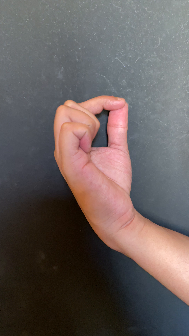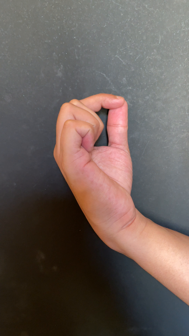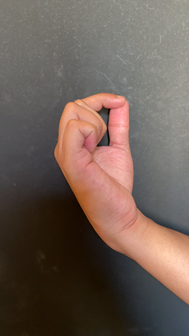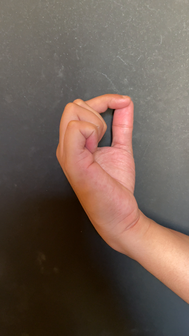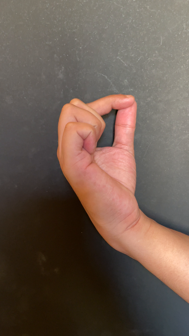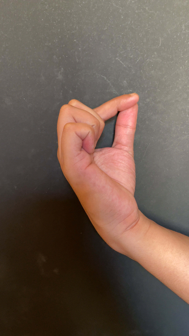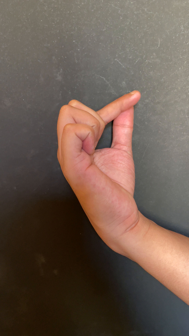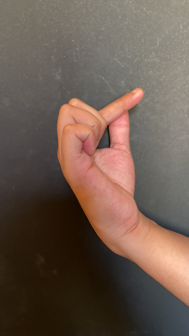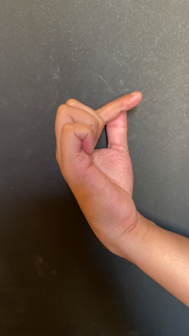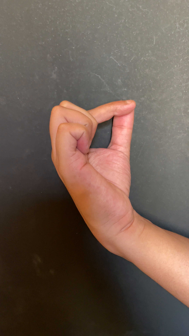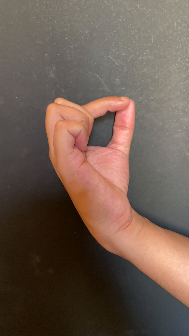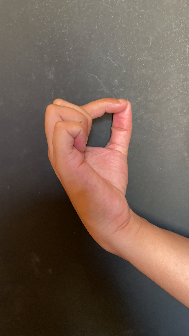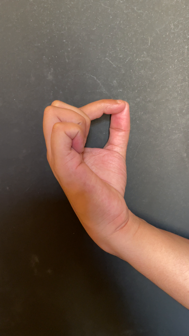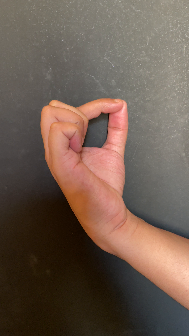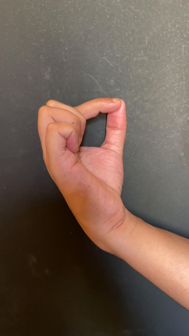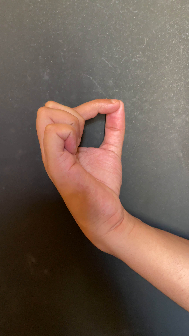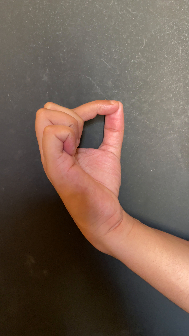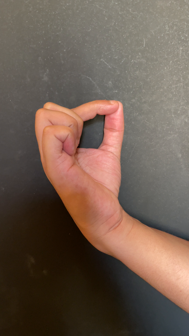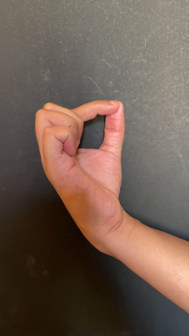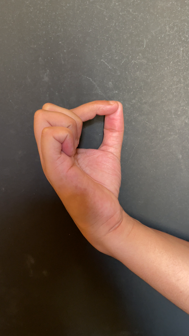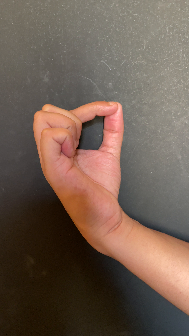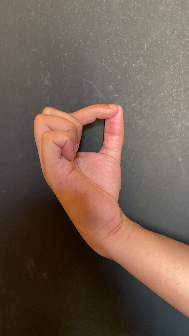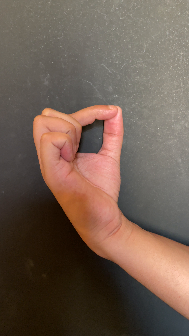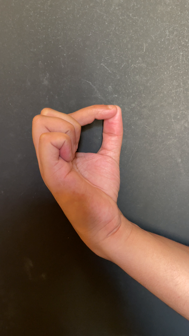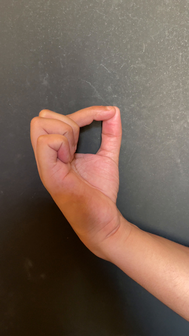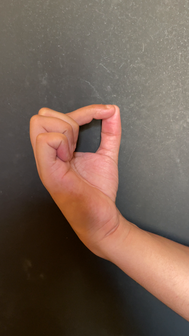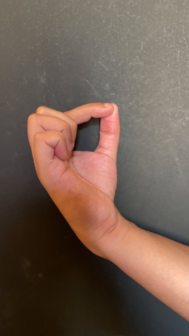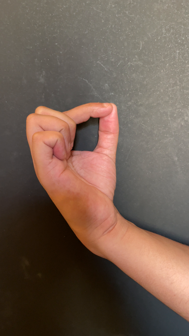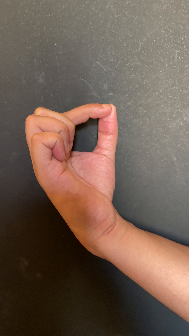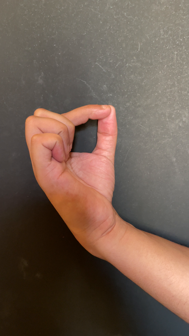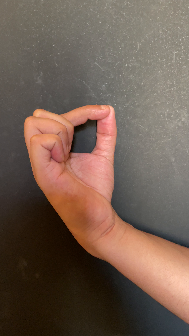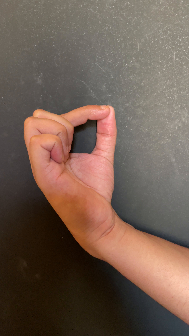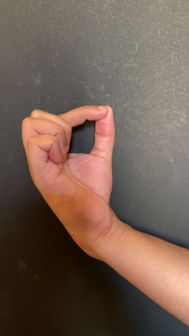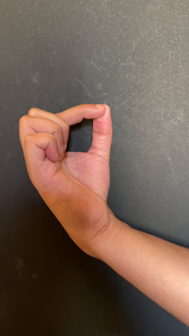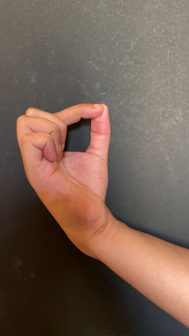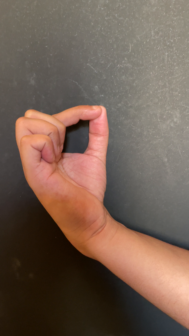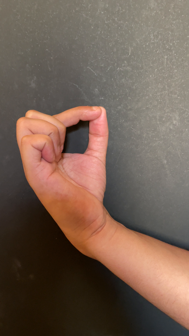क्ष